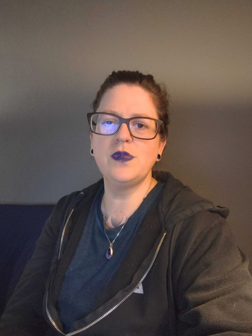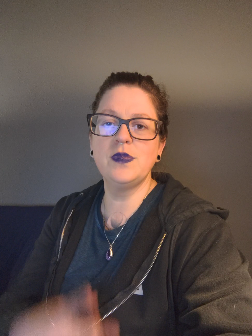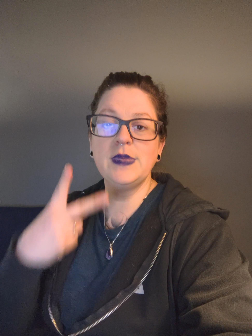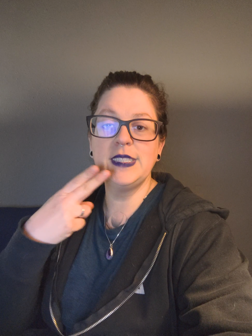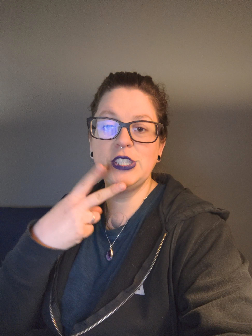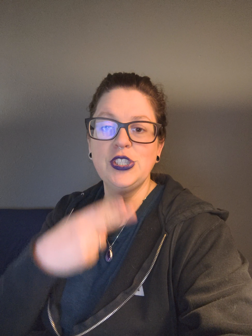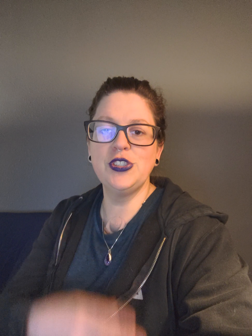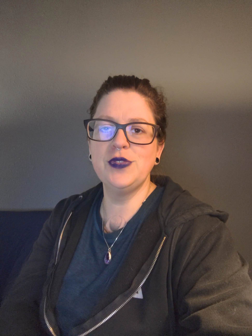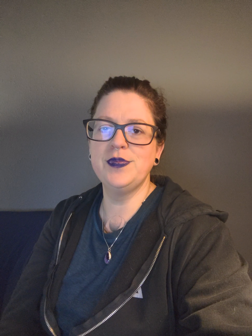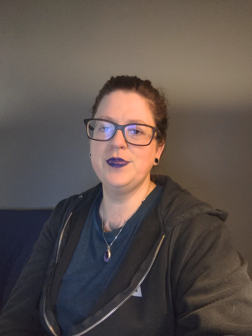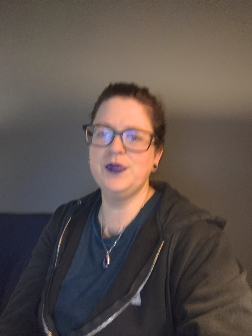scissors